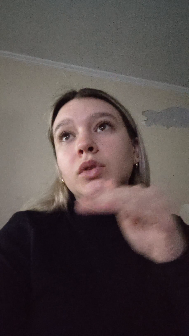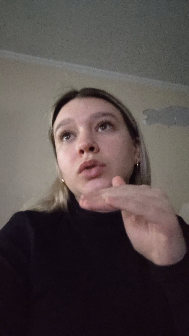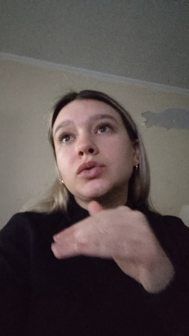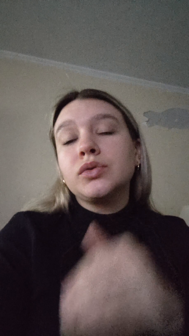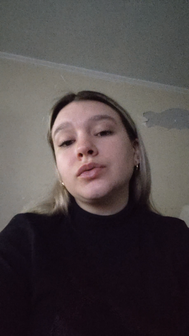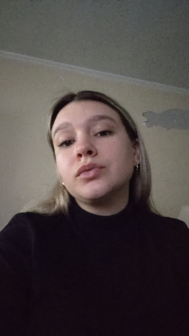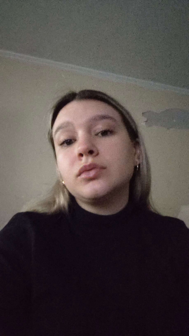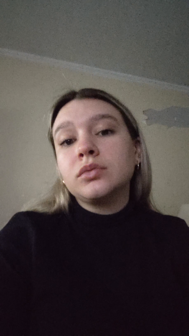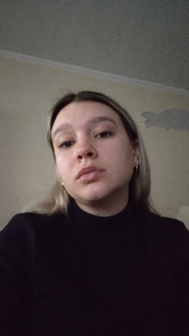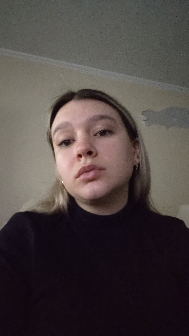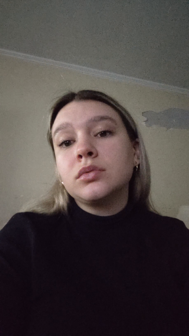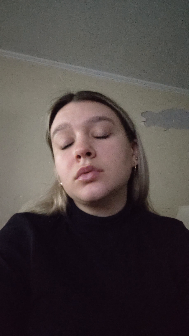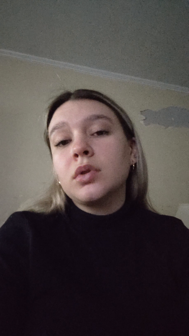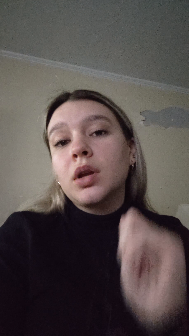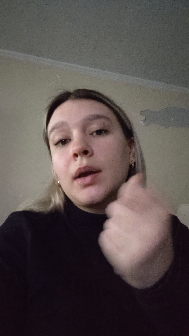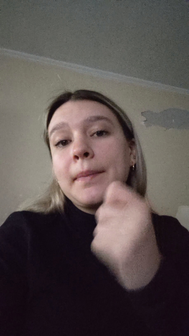hammer